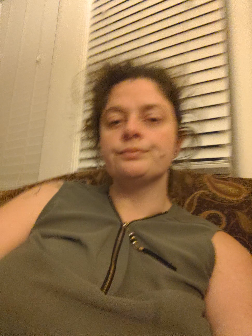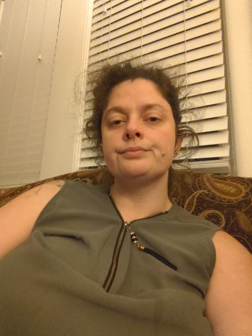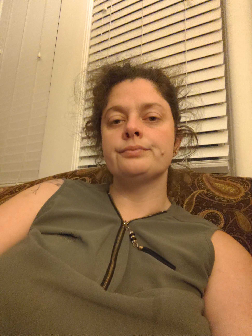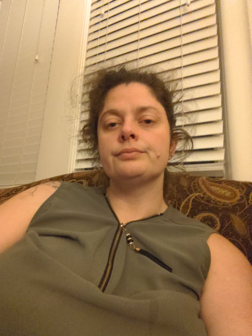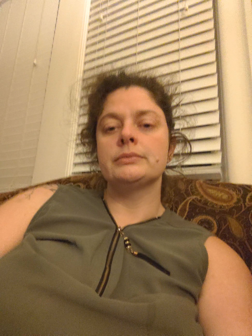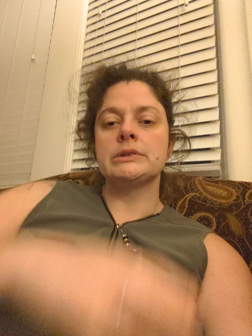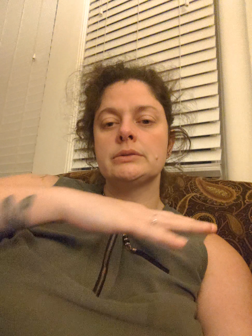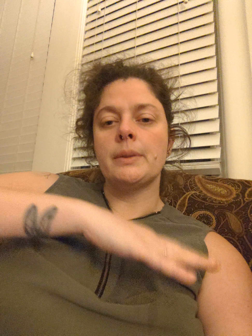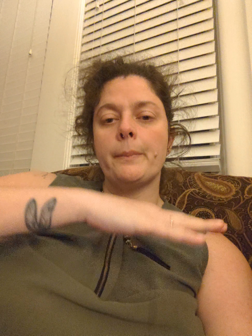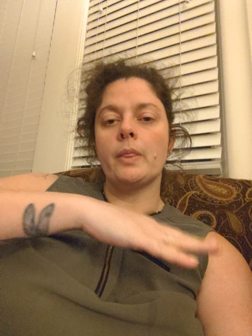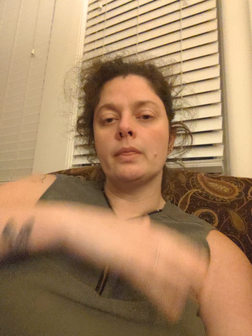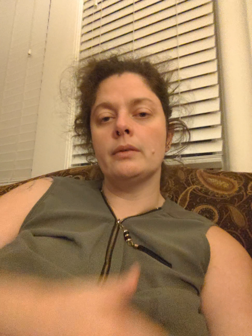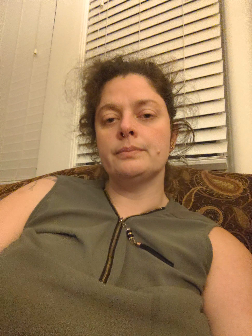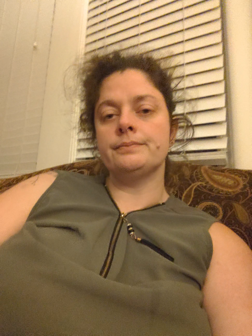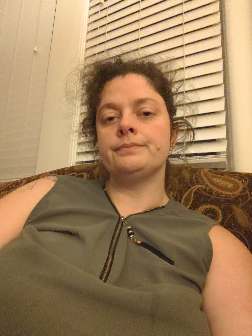table